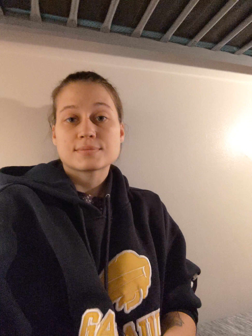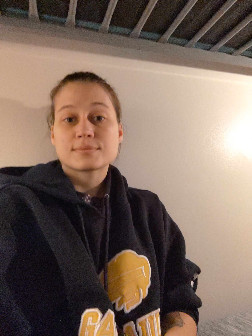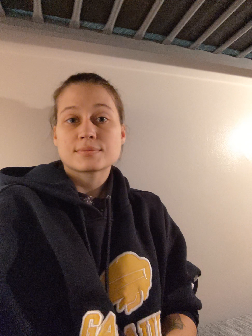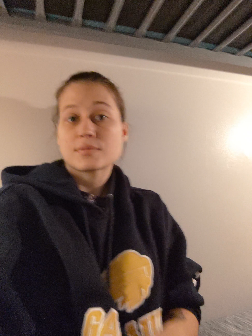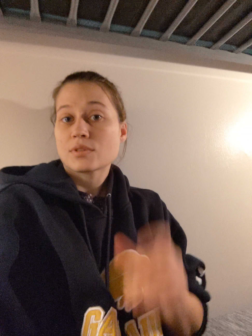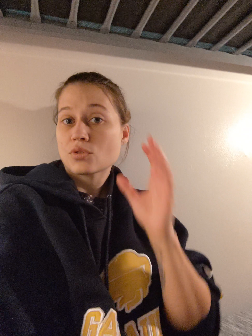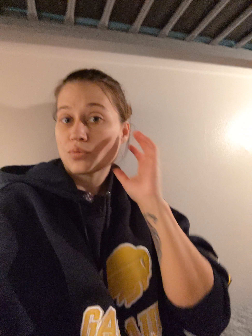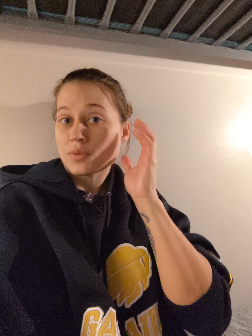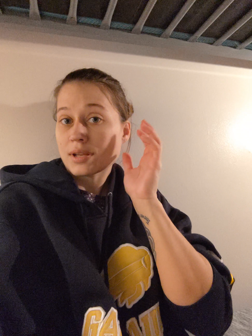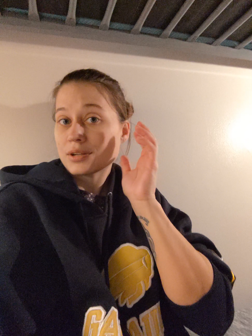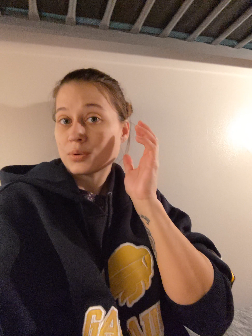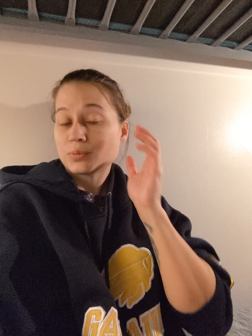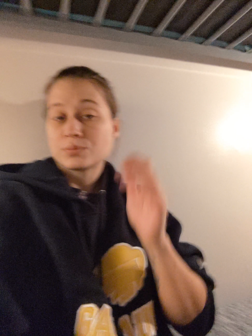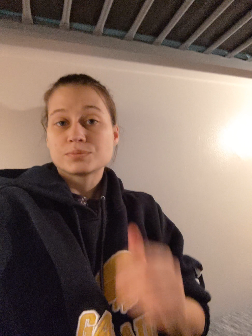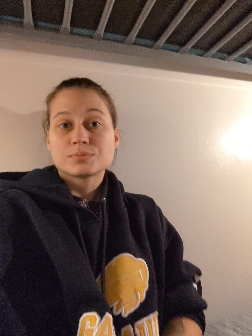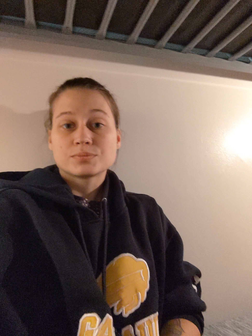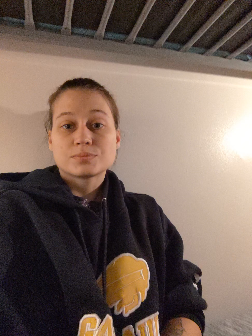radio